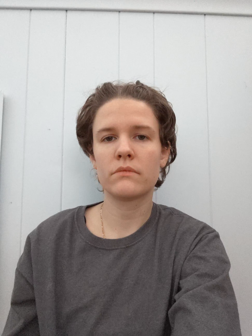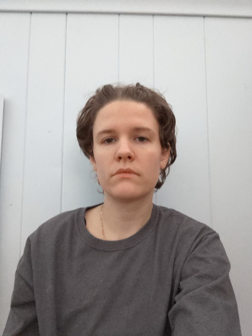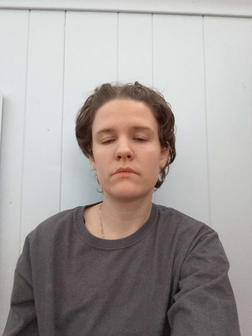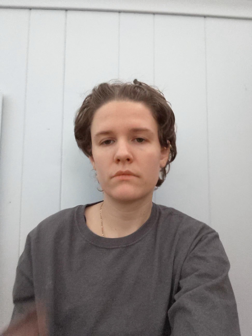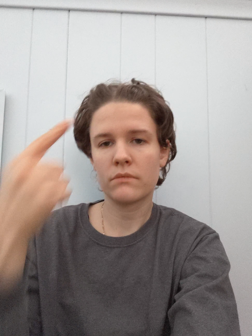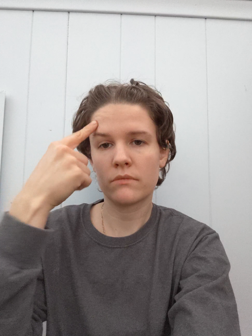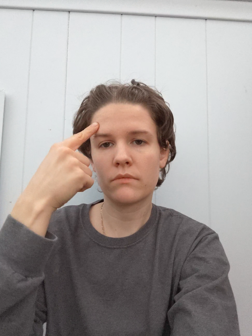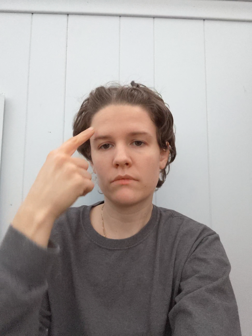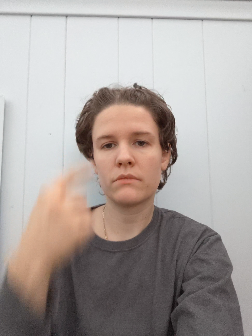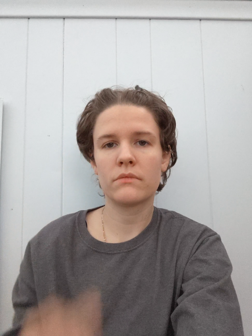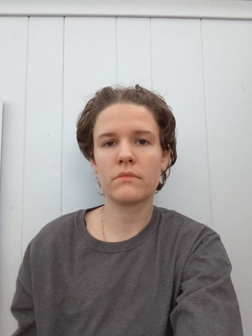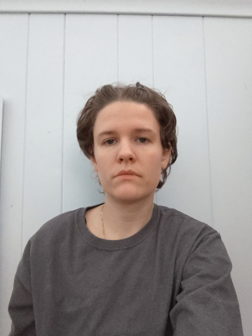think